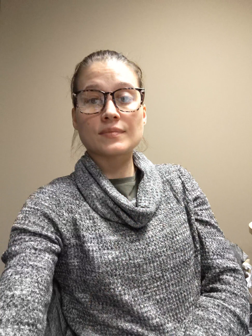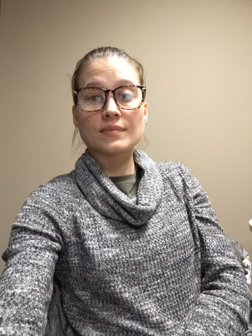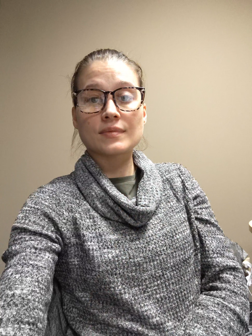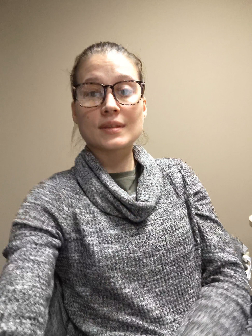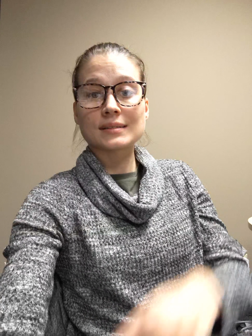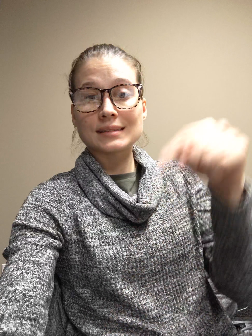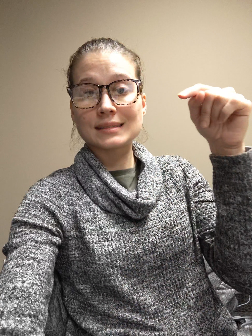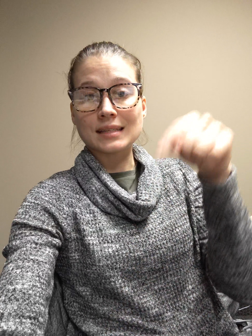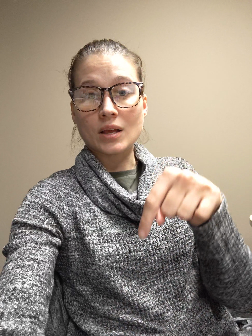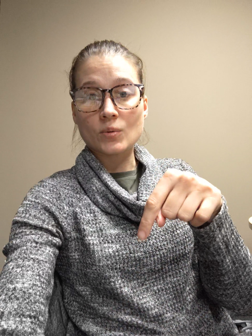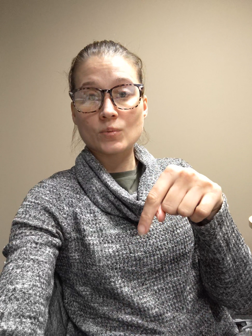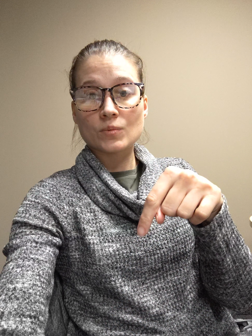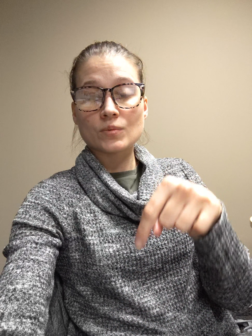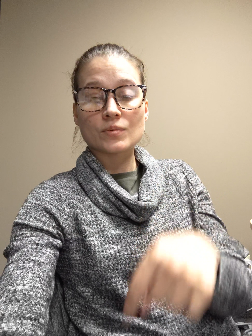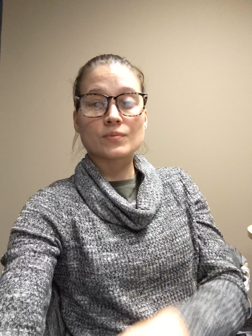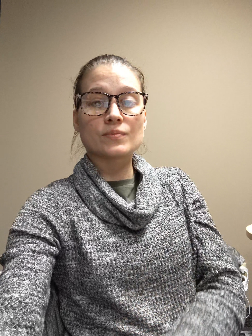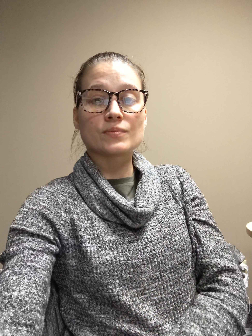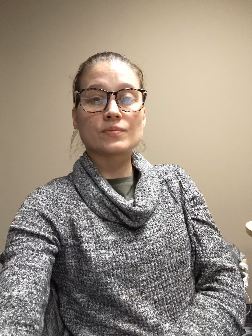down